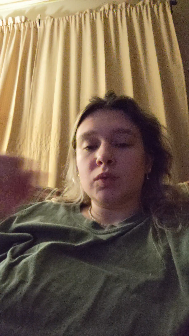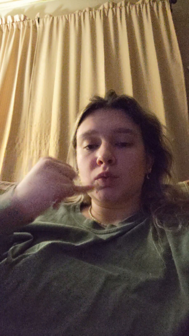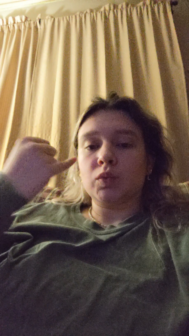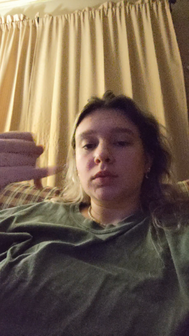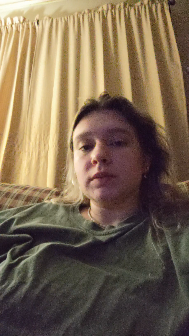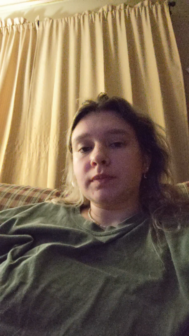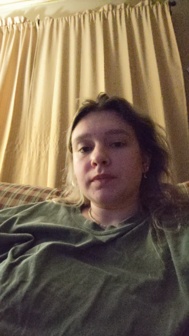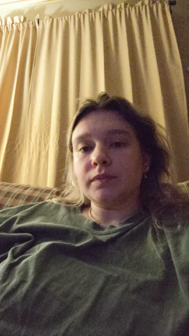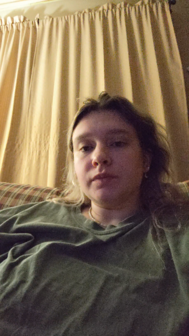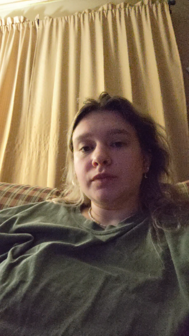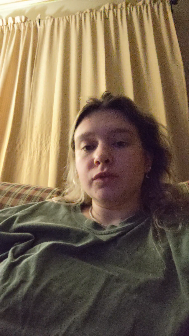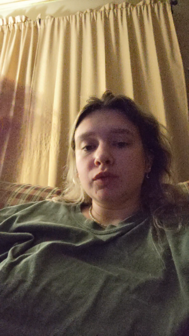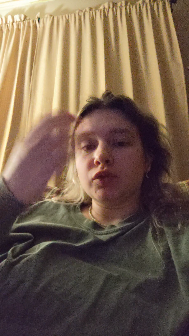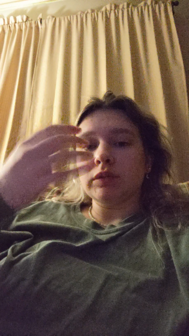shake